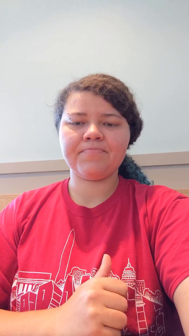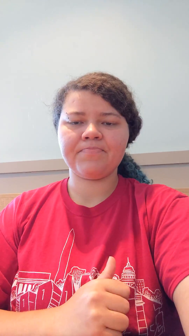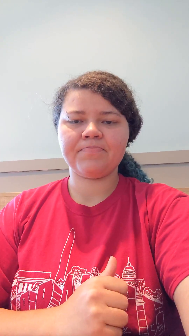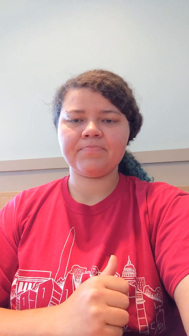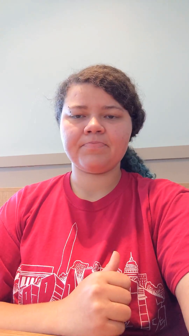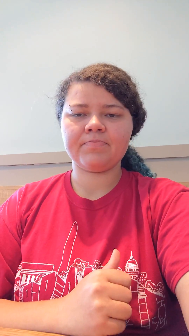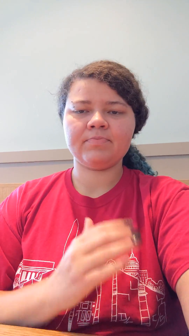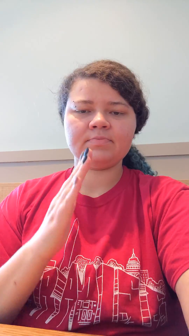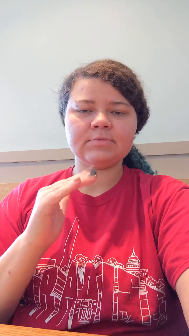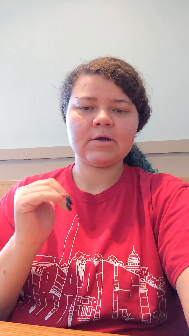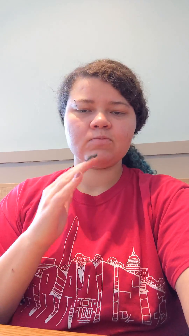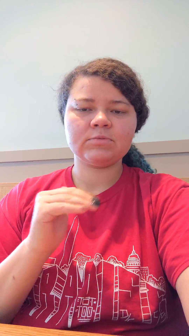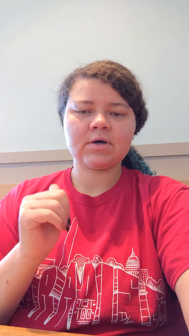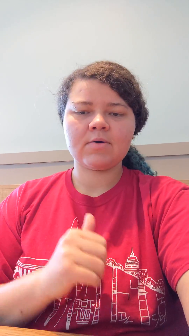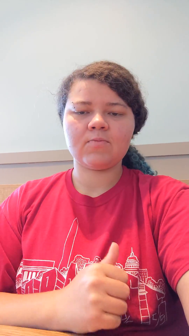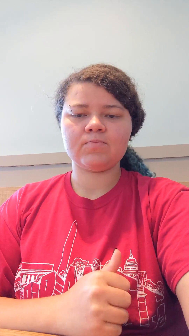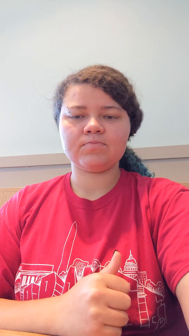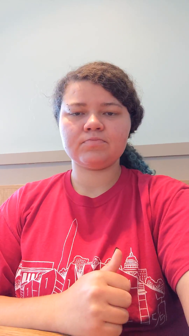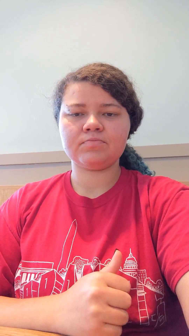downtown